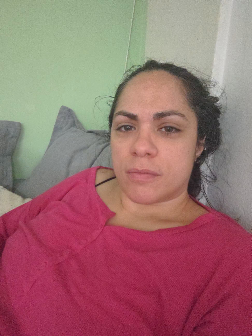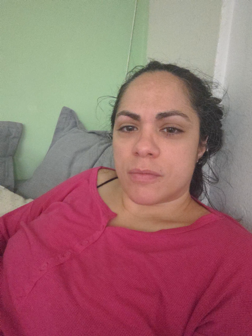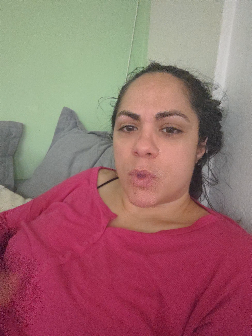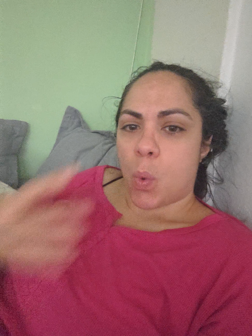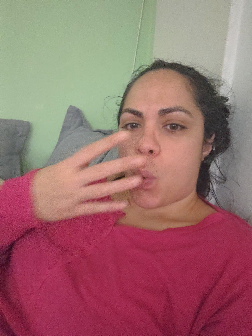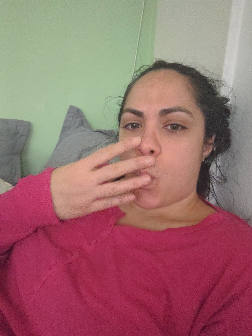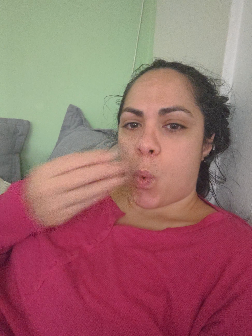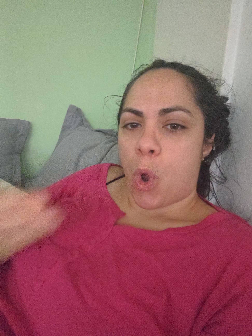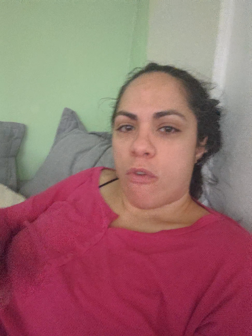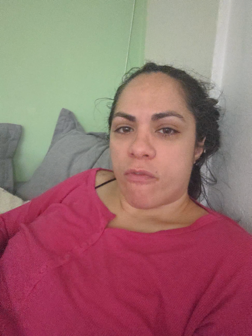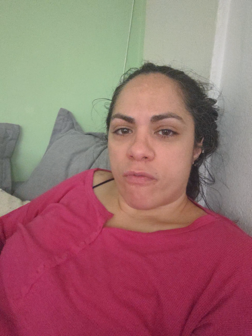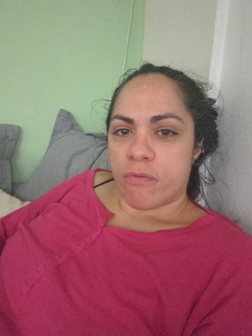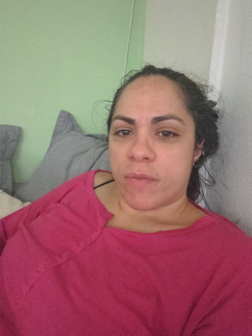wolf